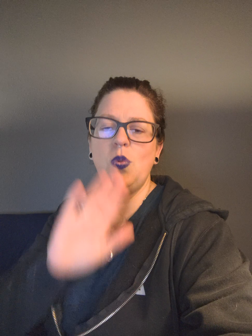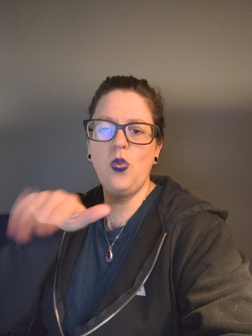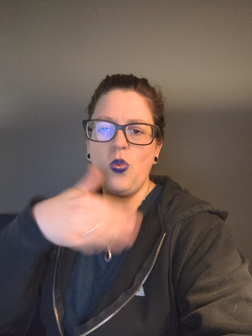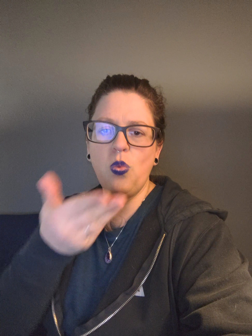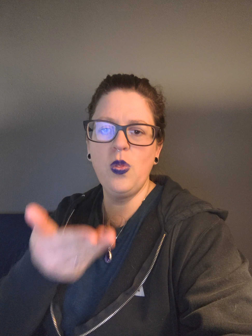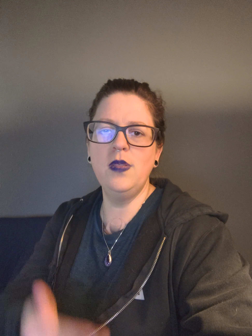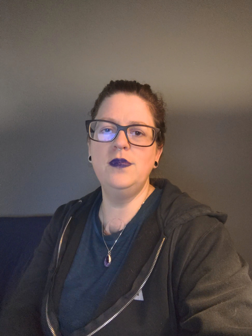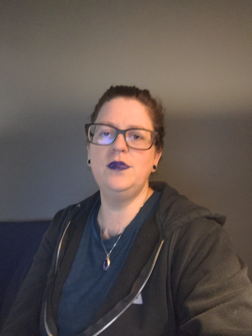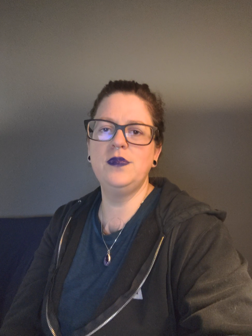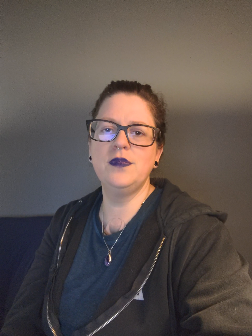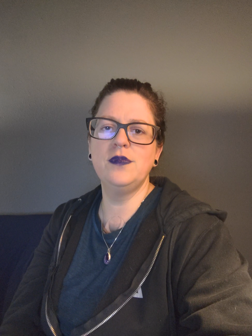all